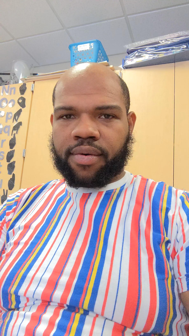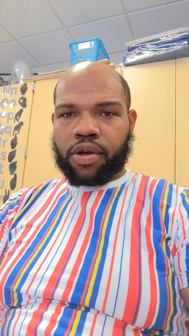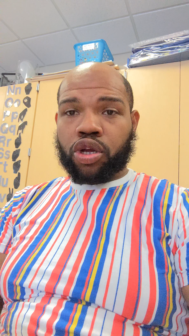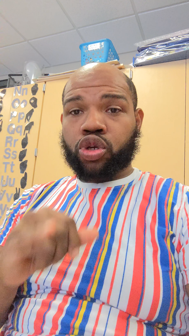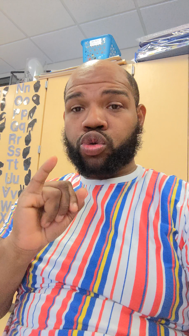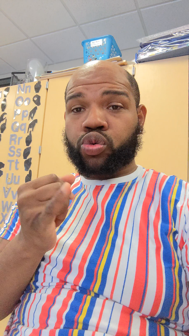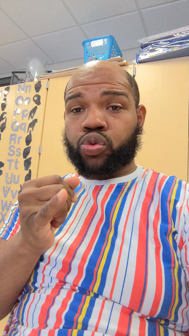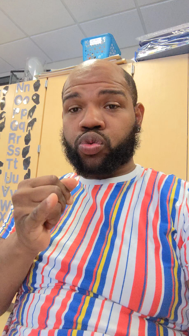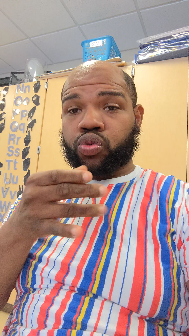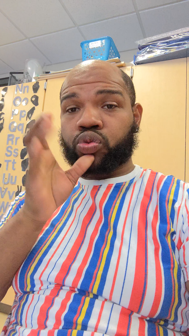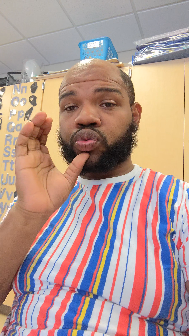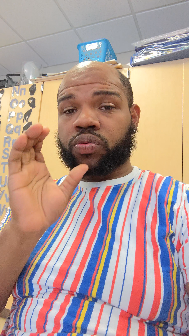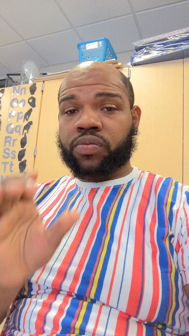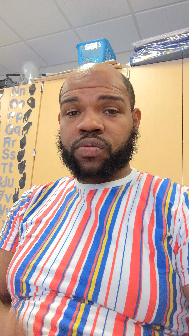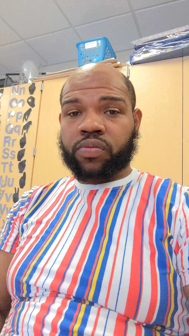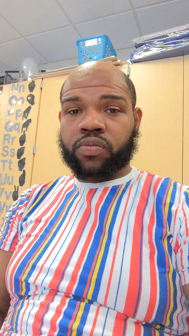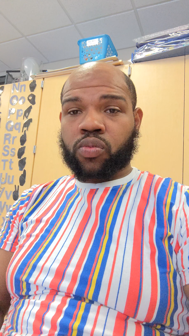juice